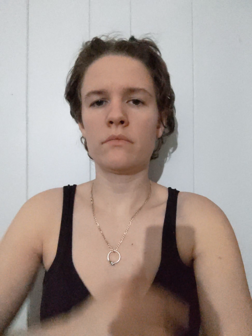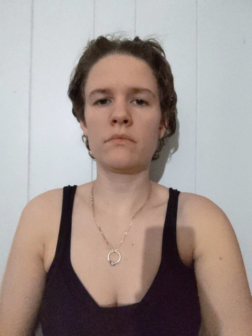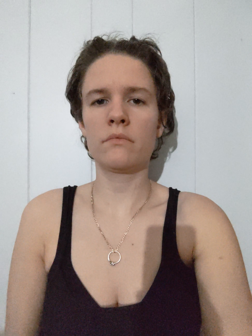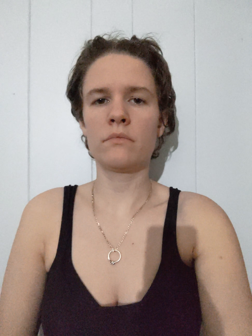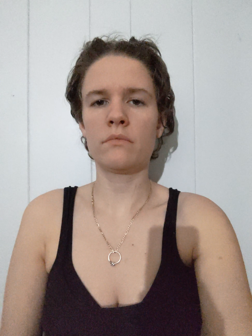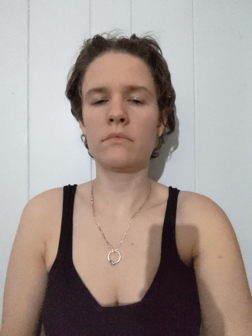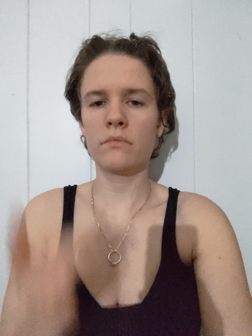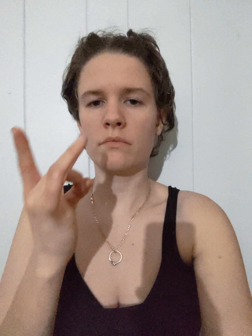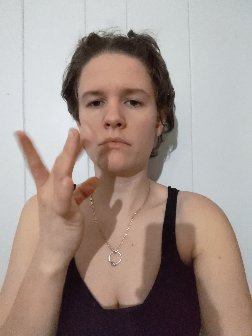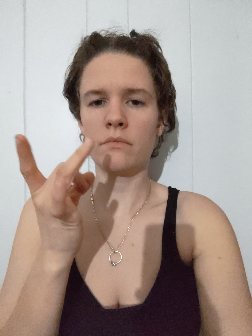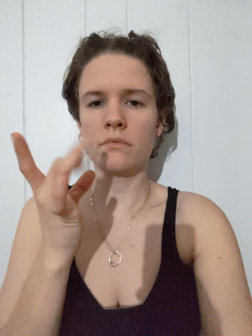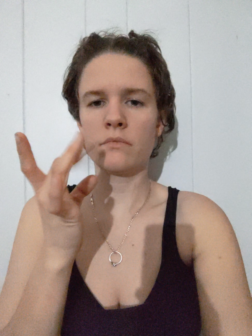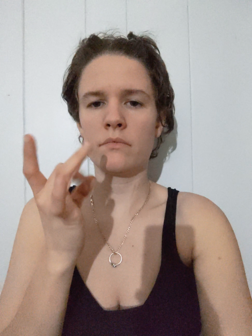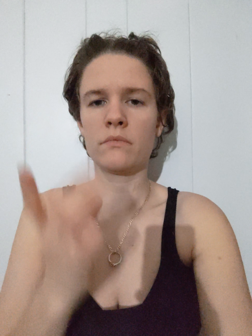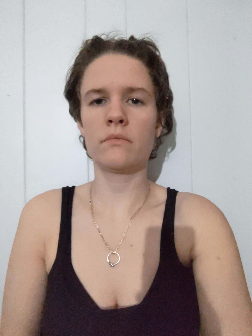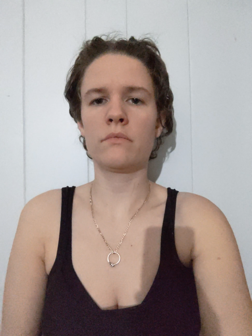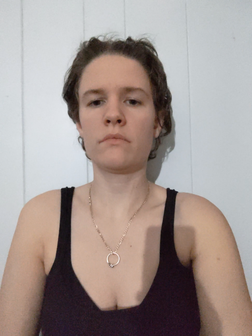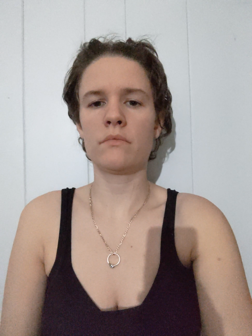snack